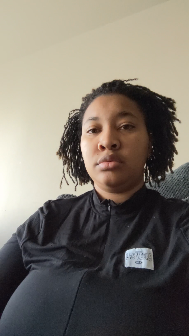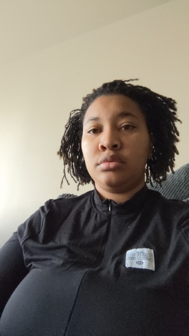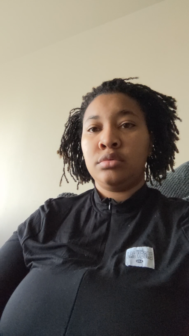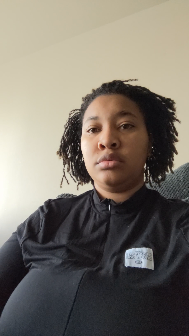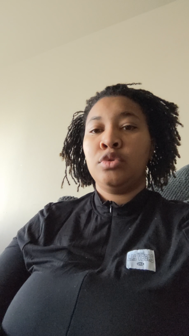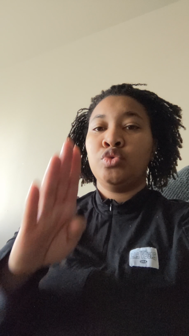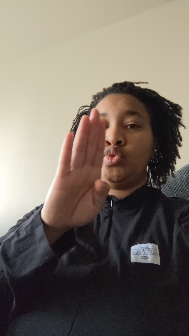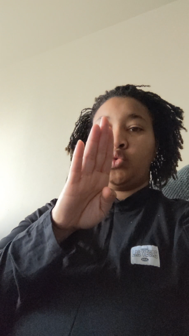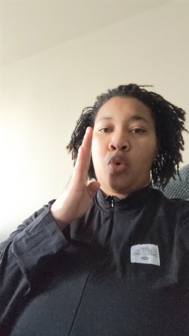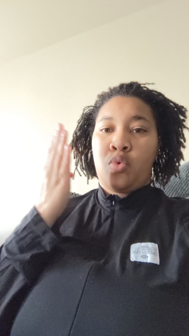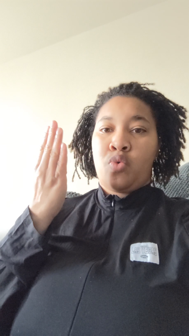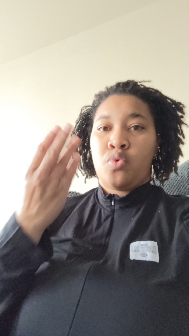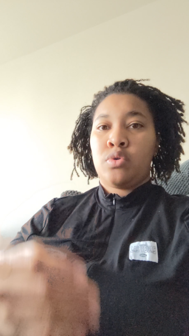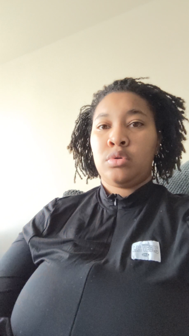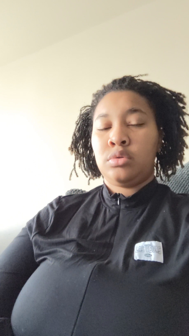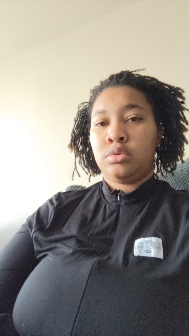door